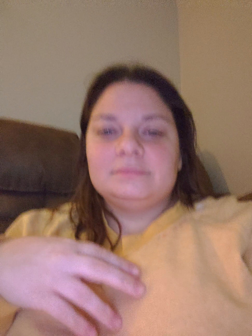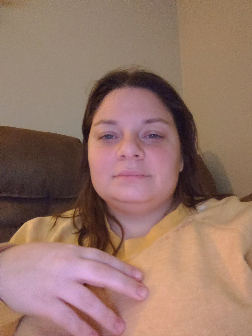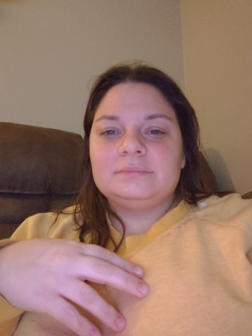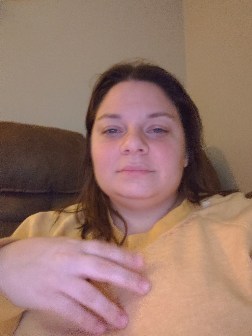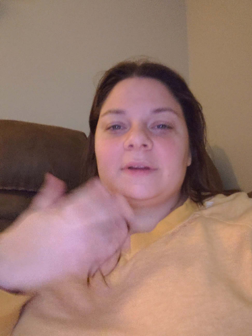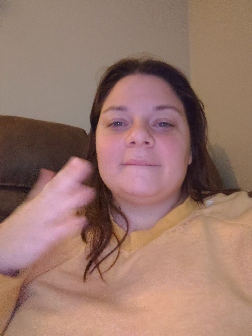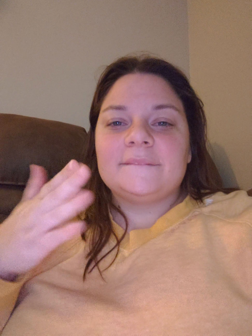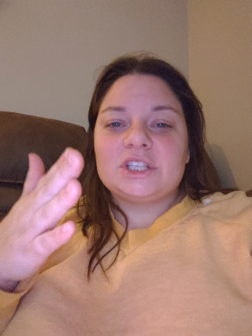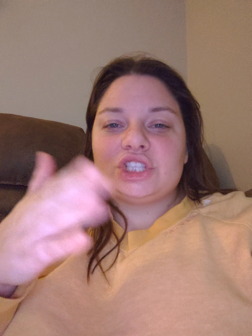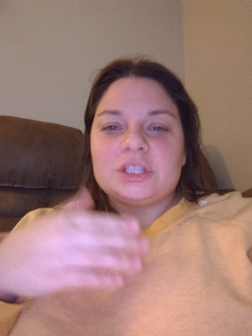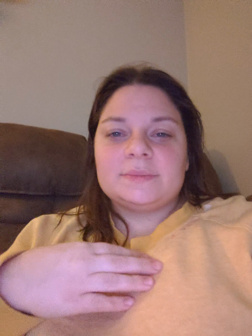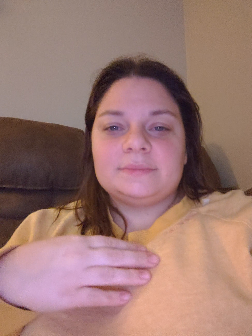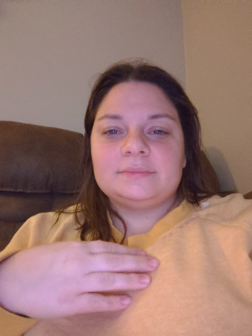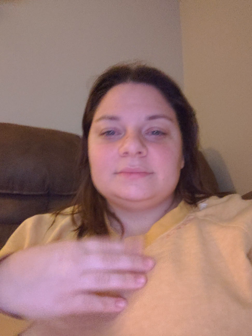fish